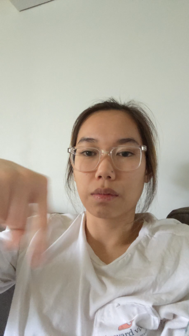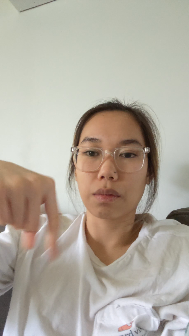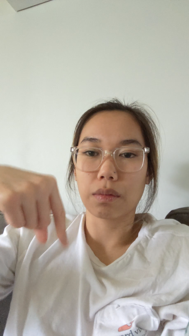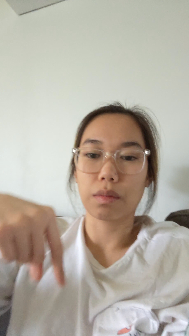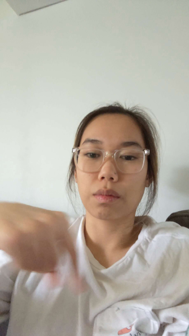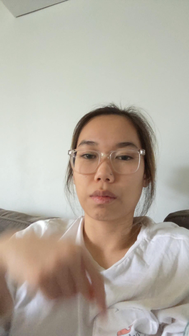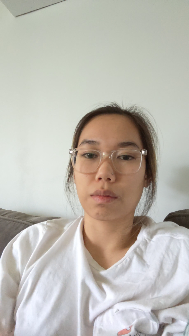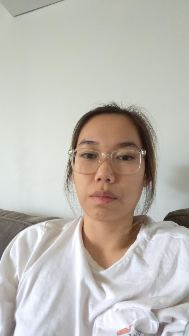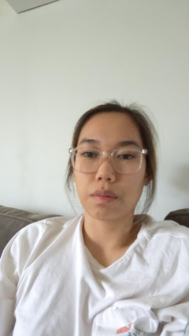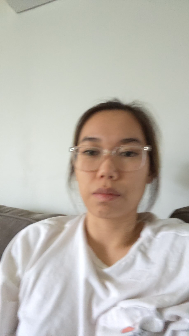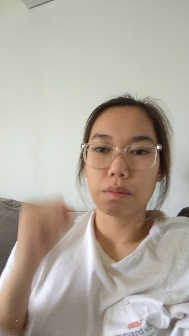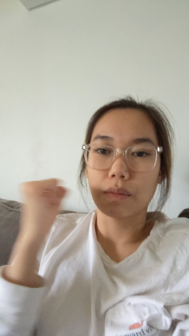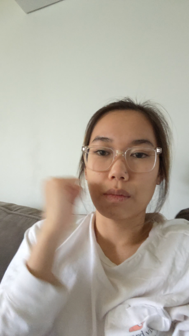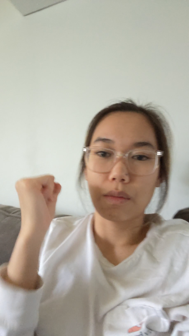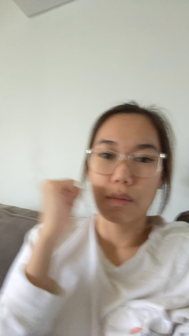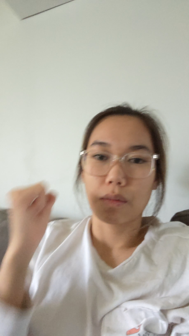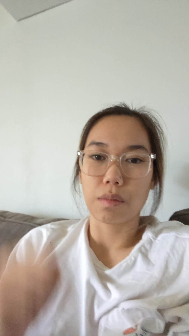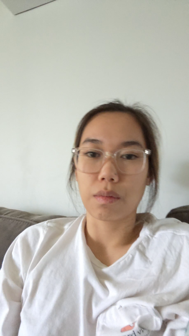cold